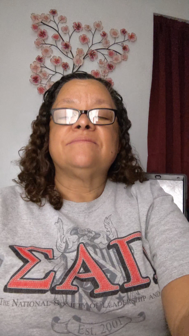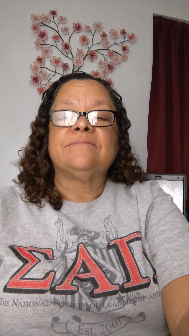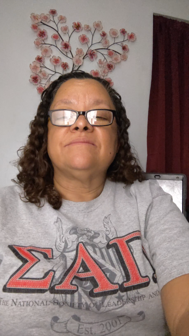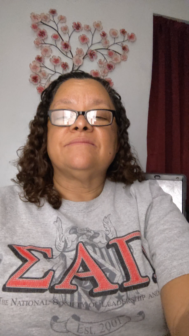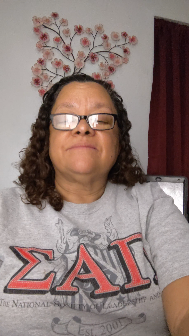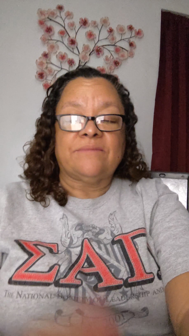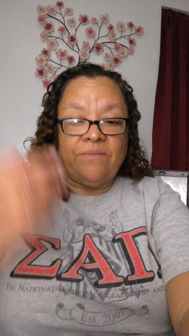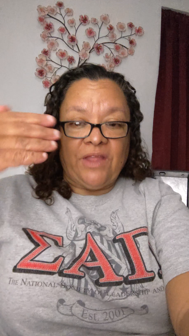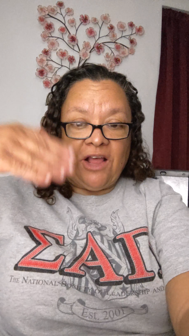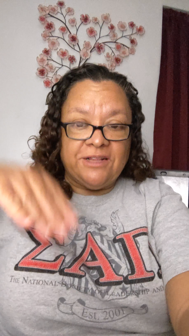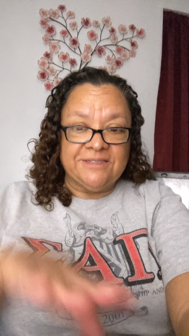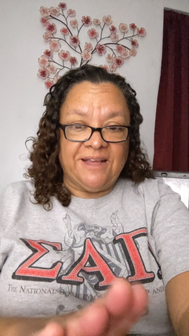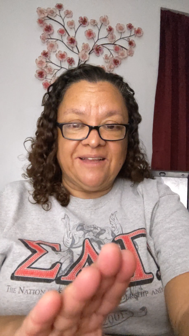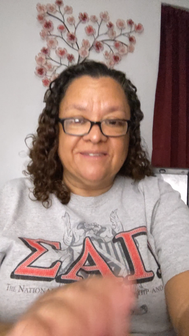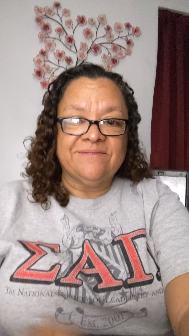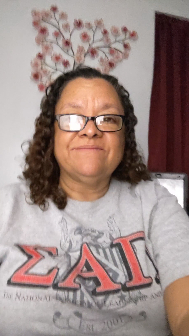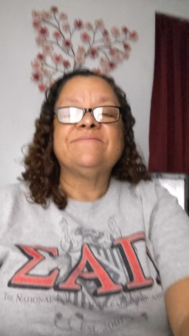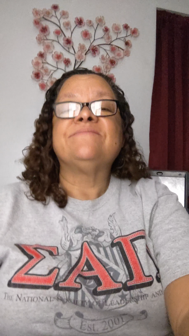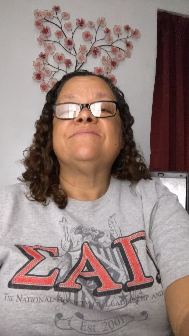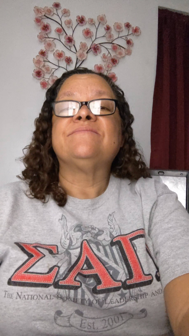enter